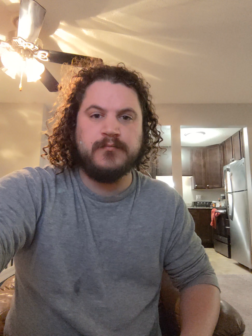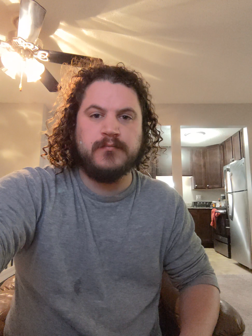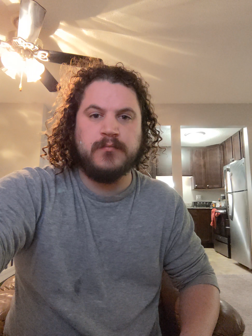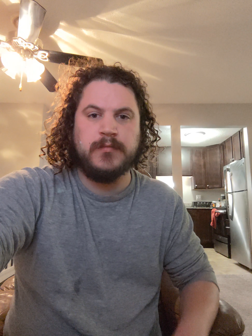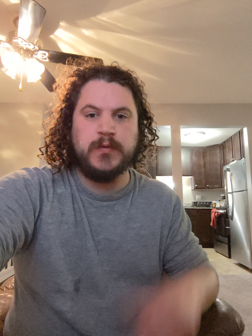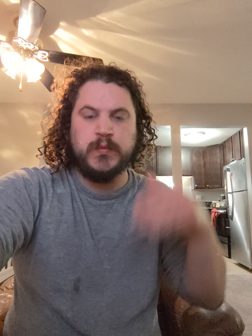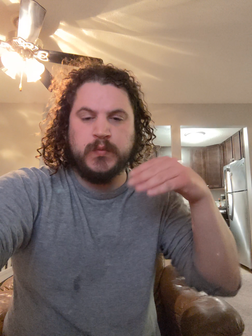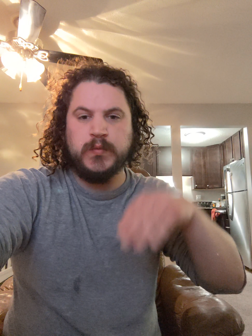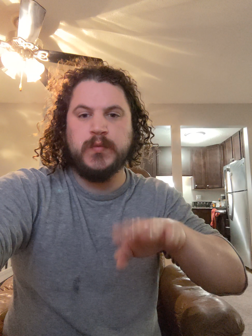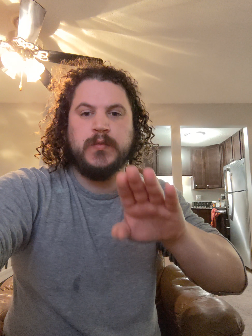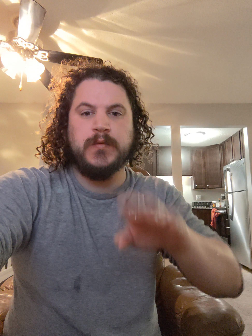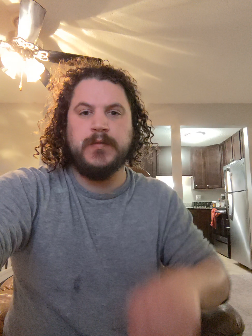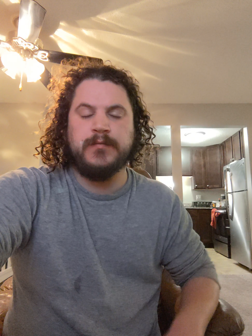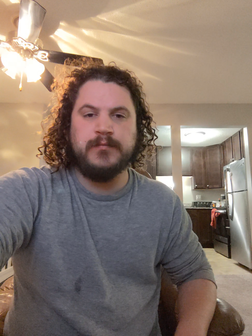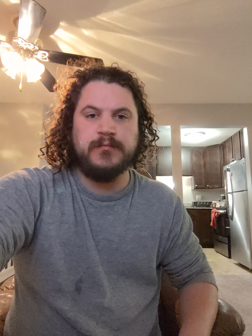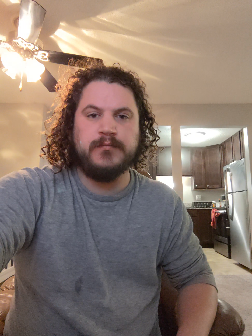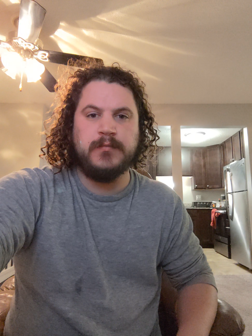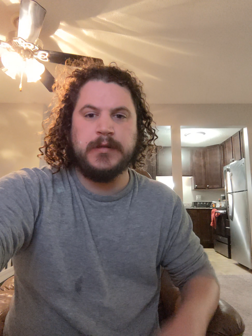into